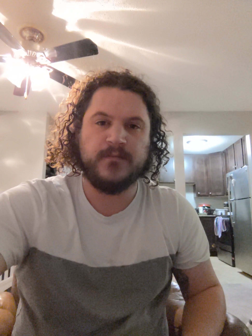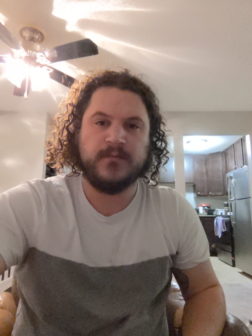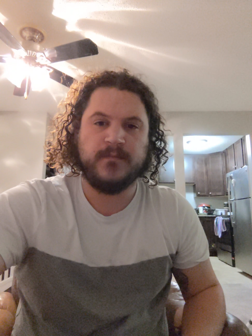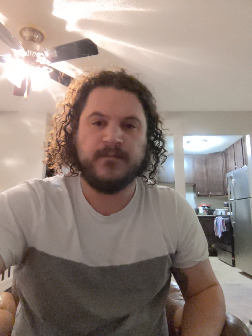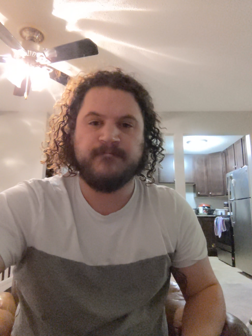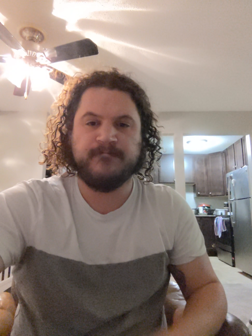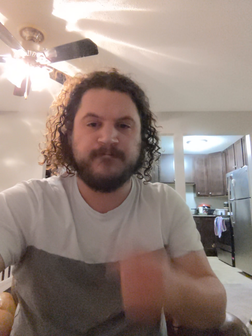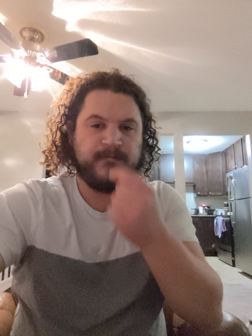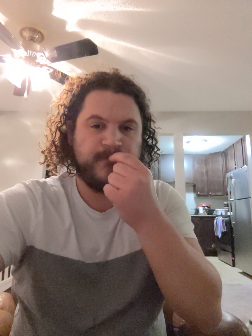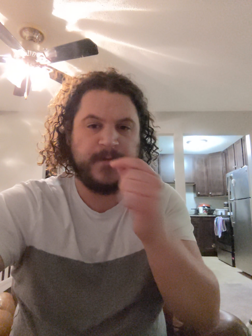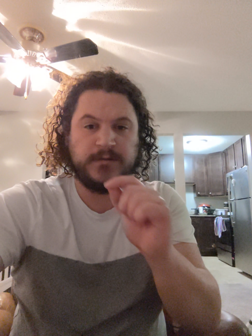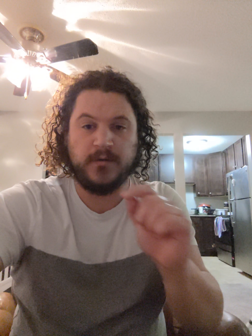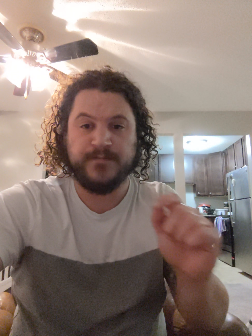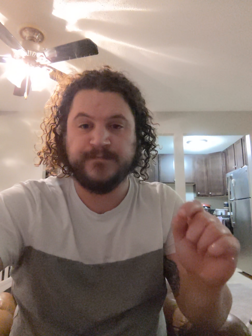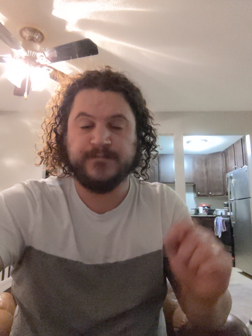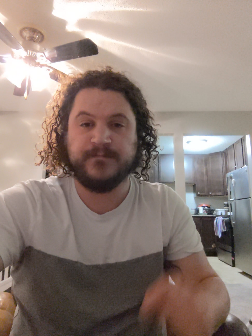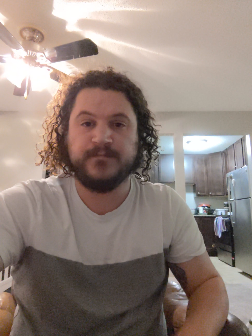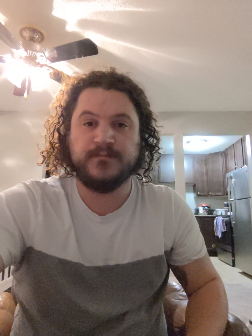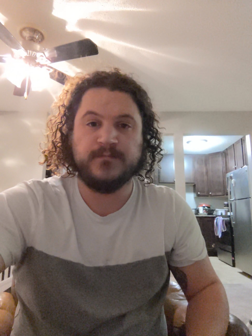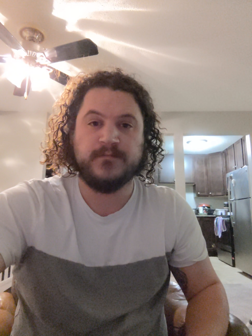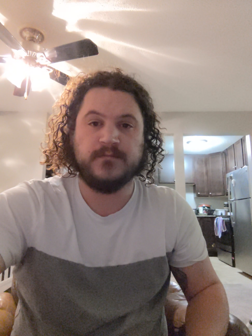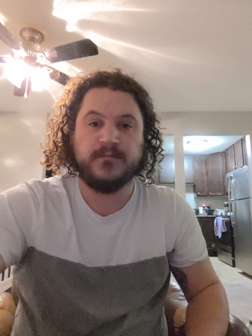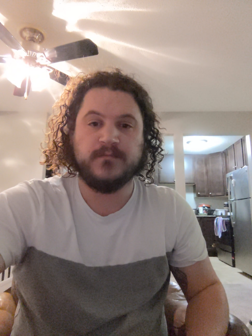pencil